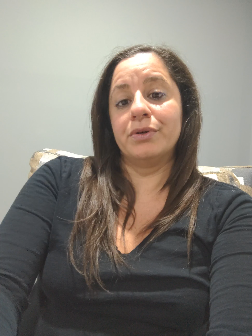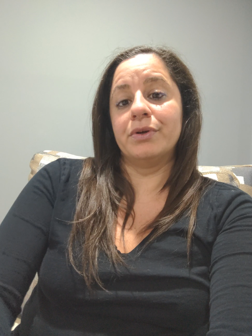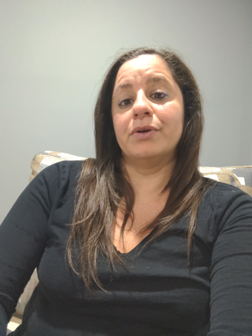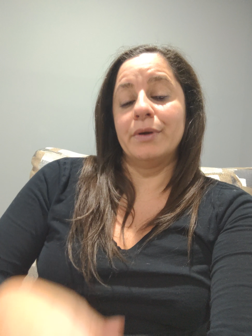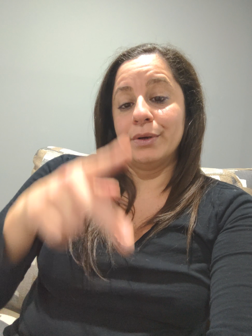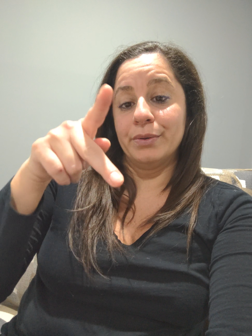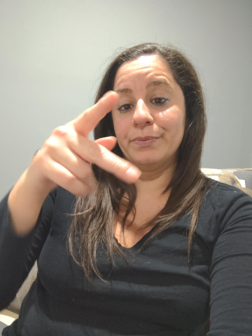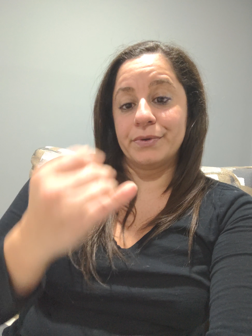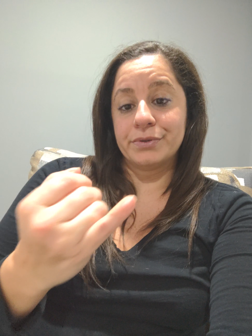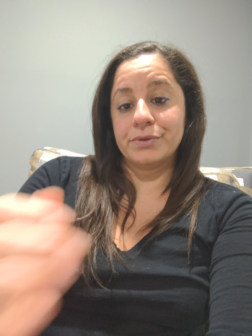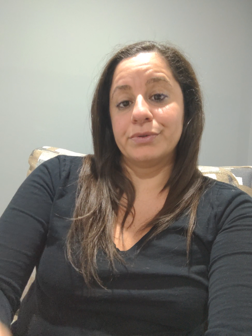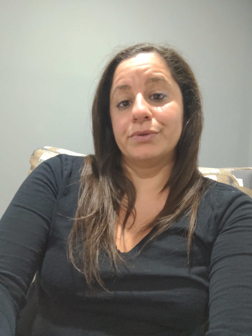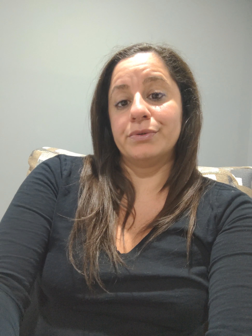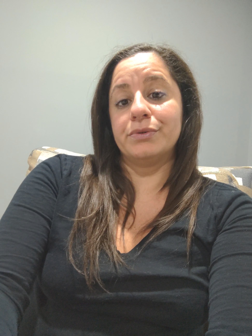pajamas